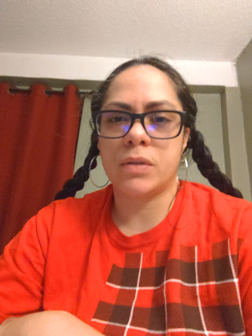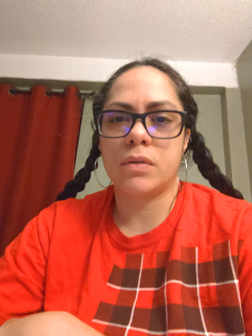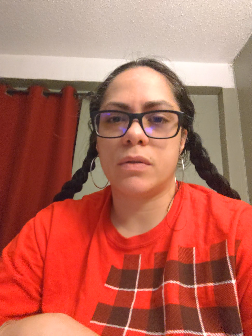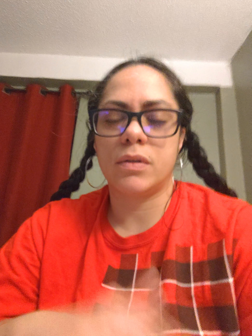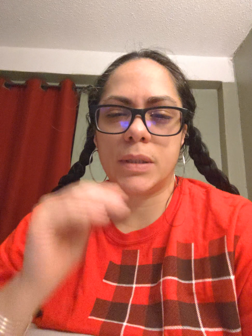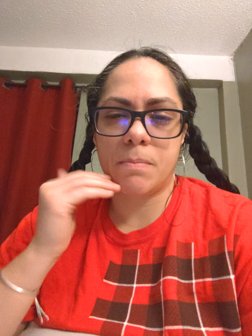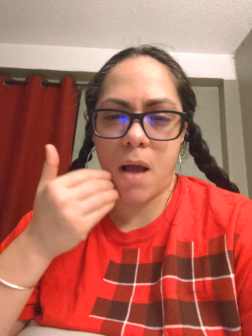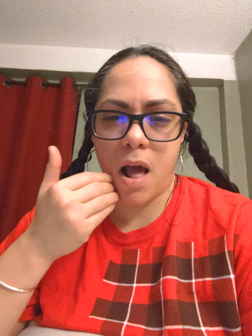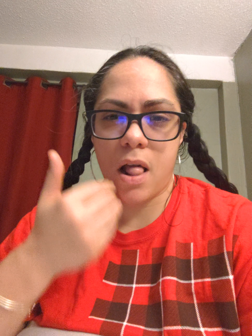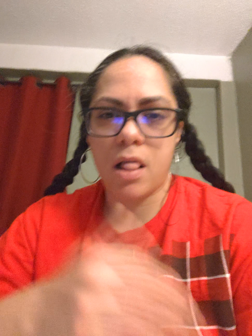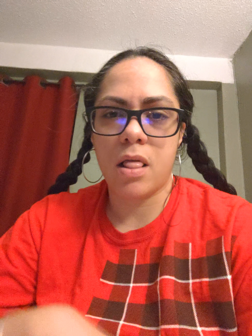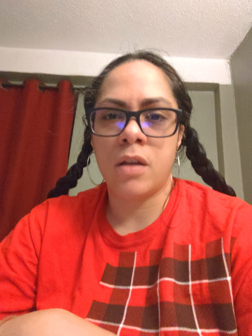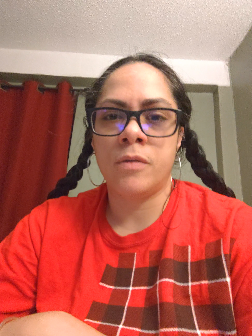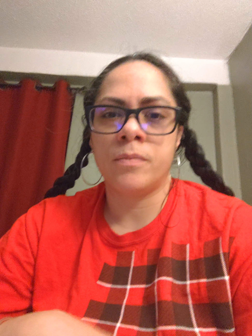smile